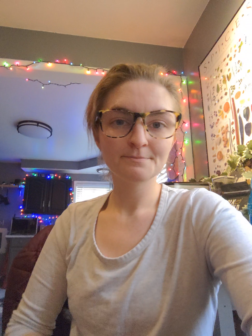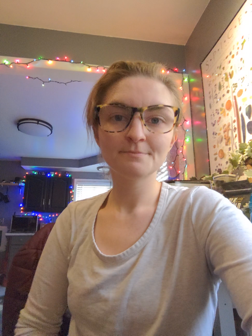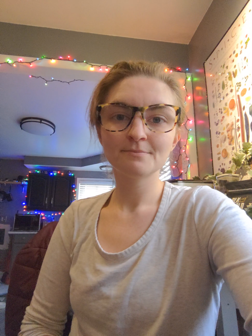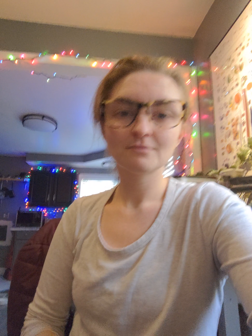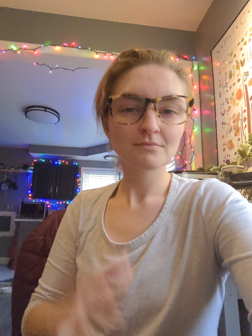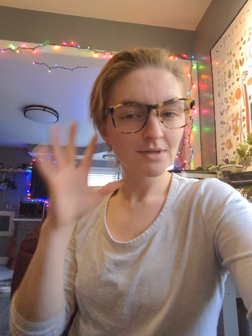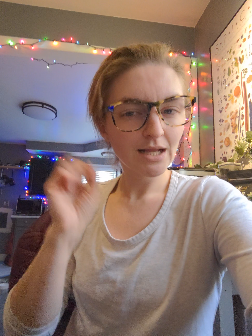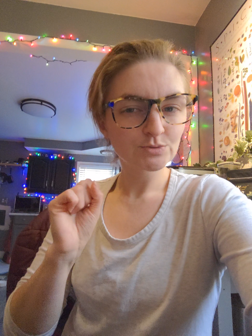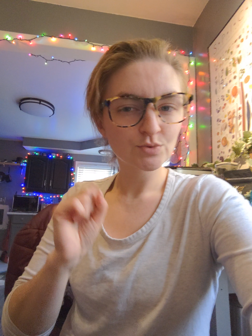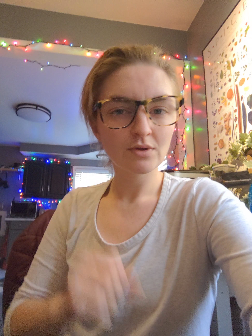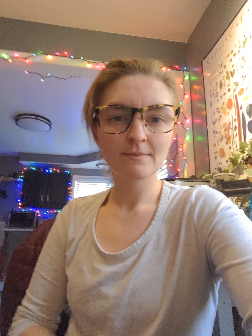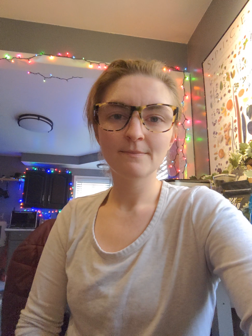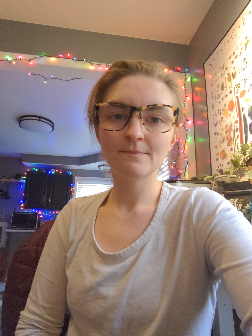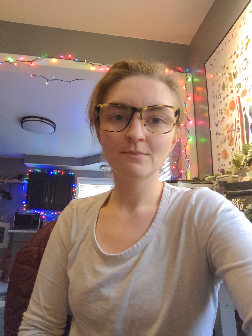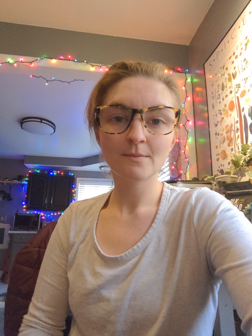loud